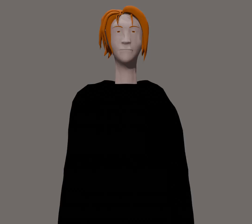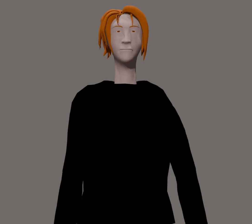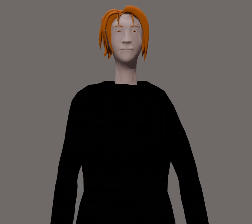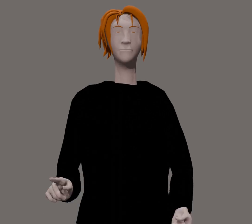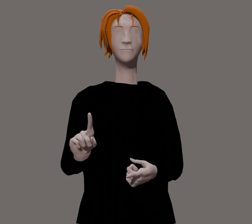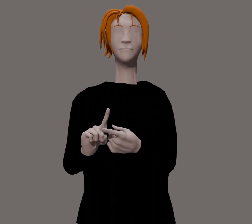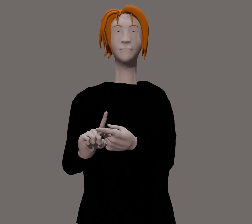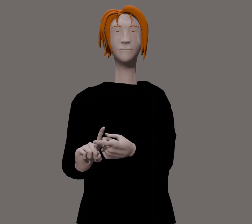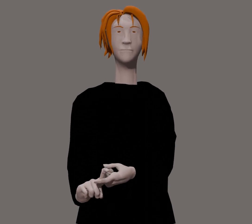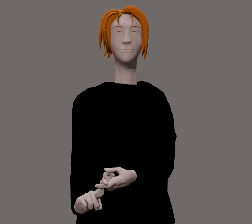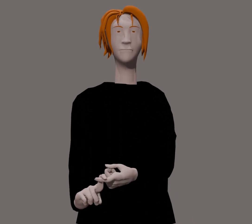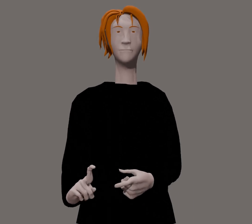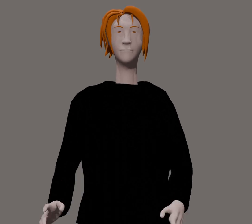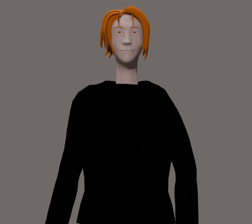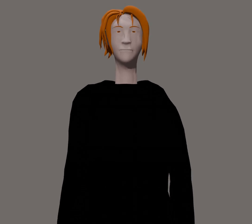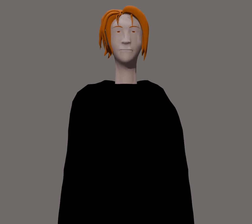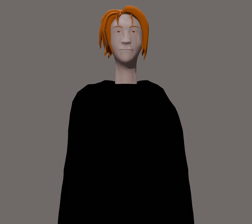Chum